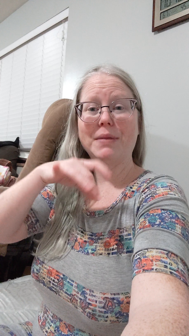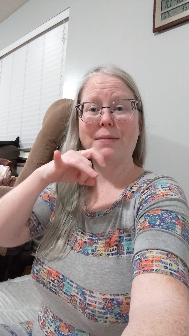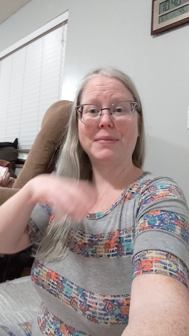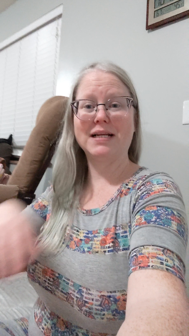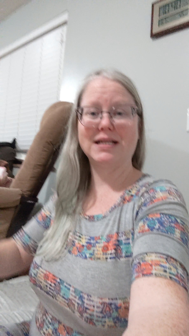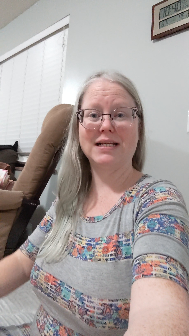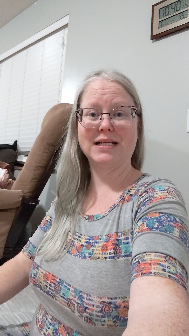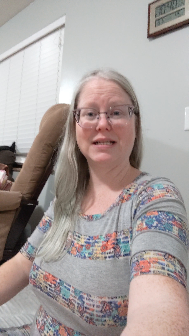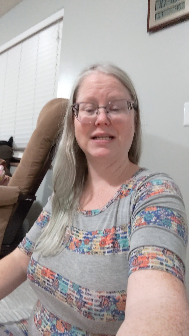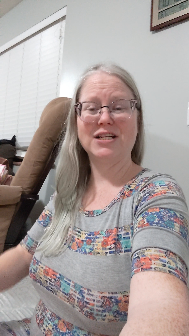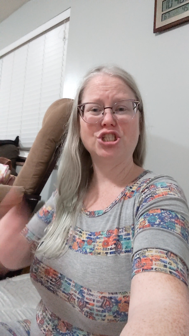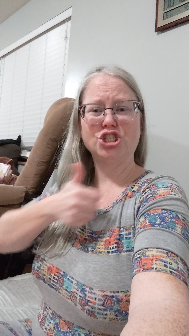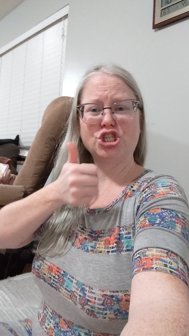chase